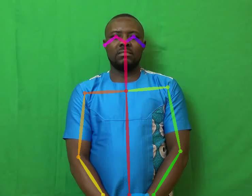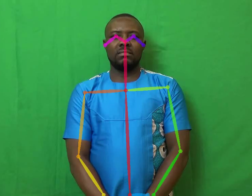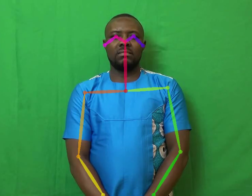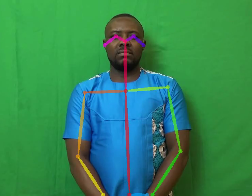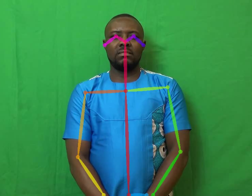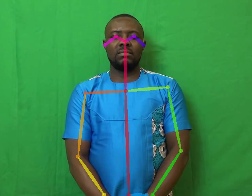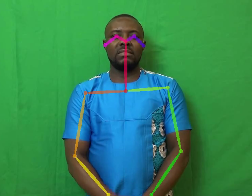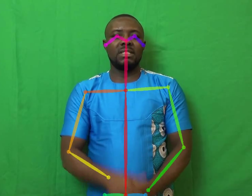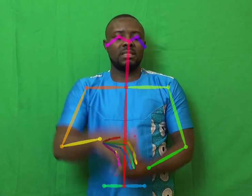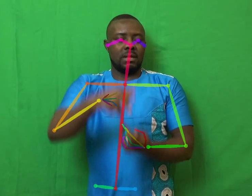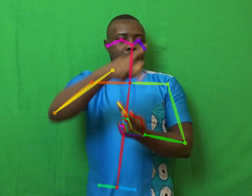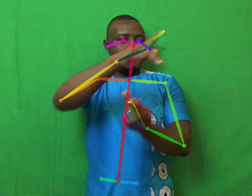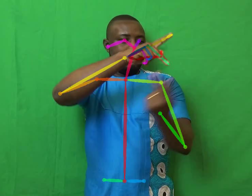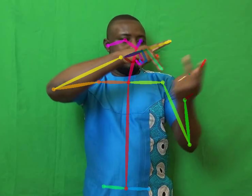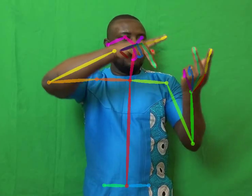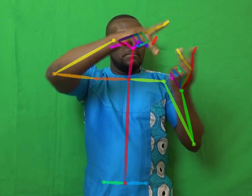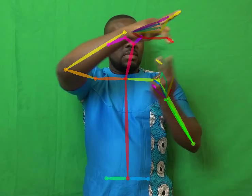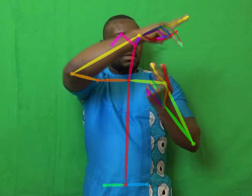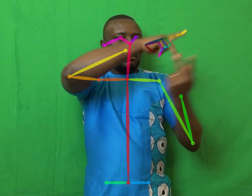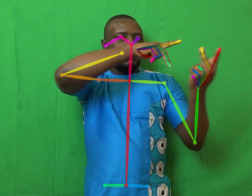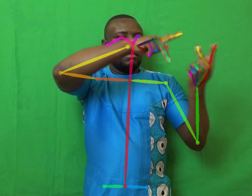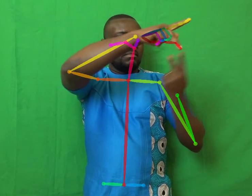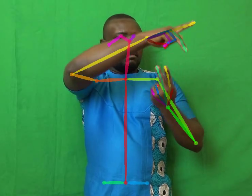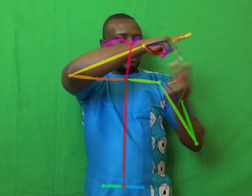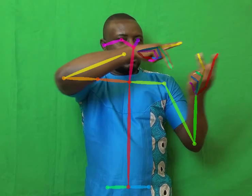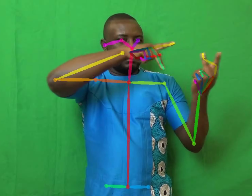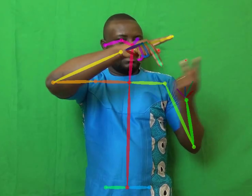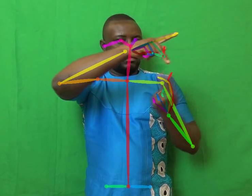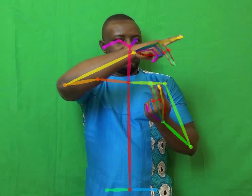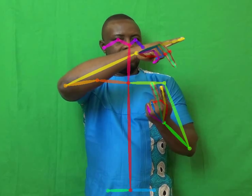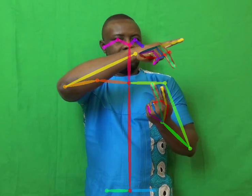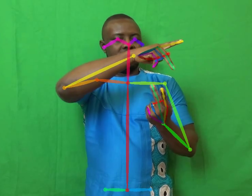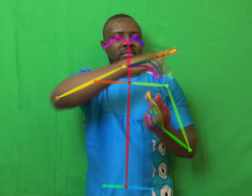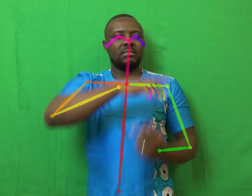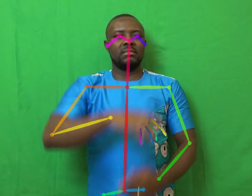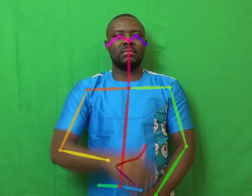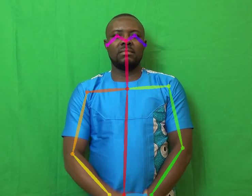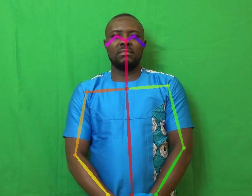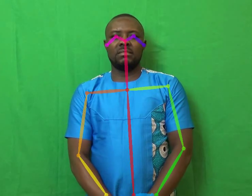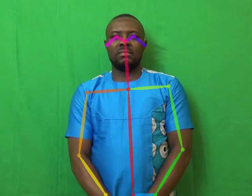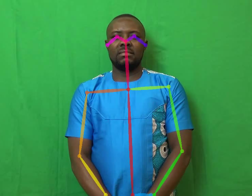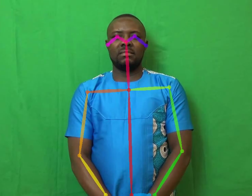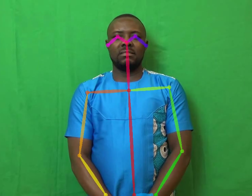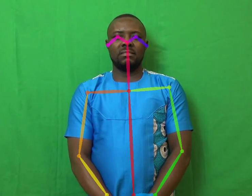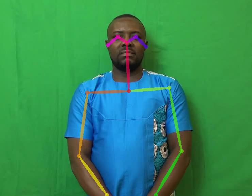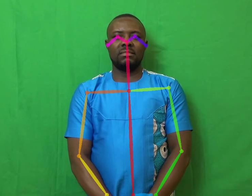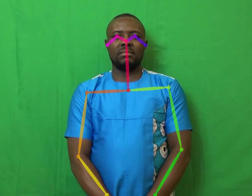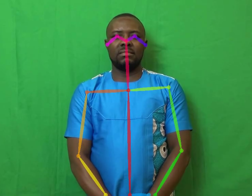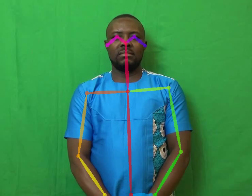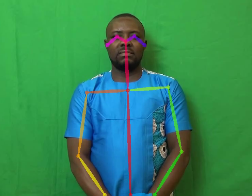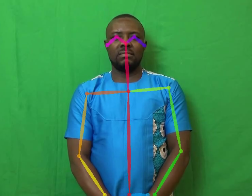planet